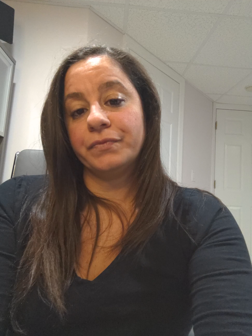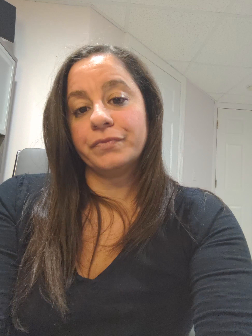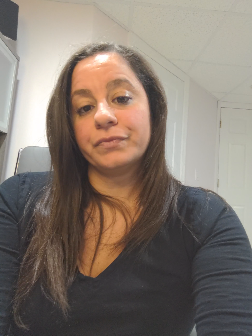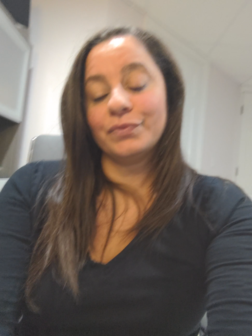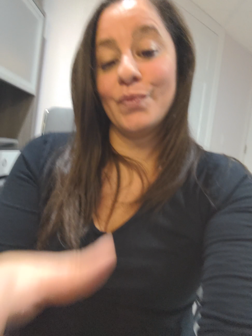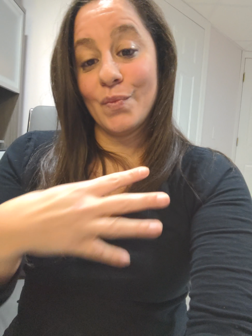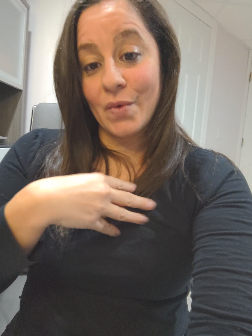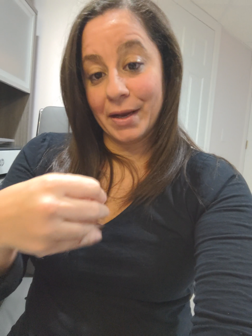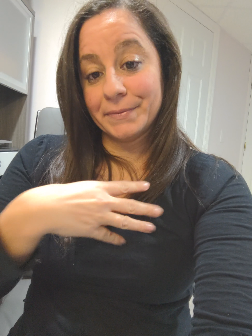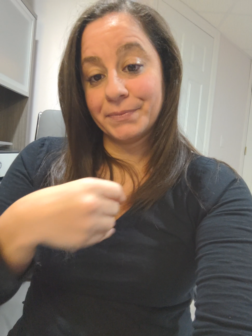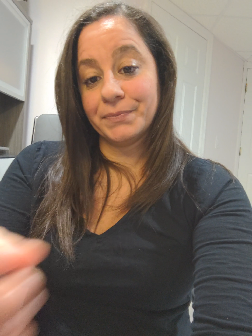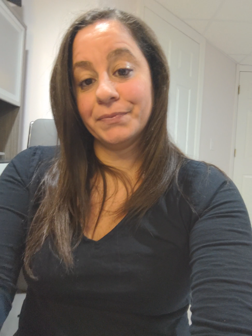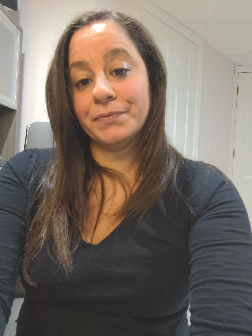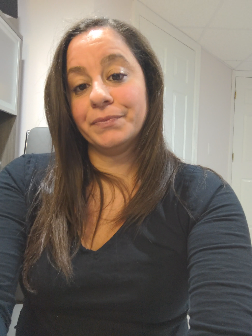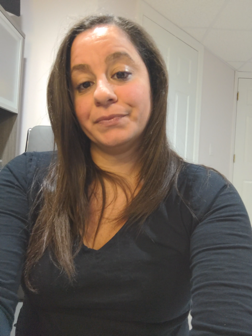white